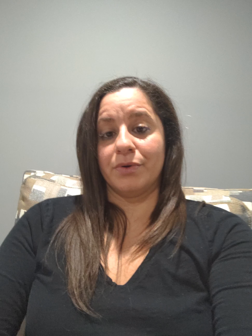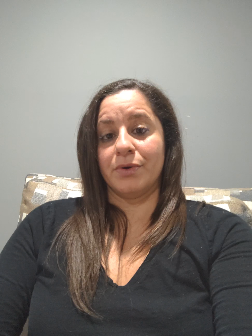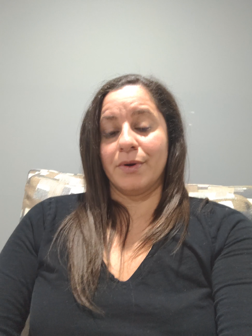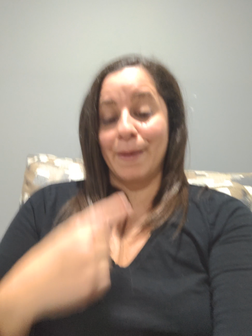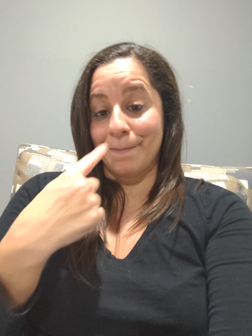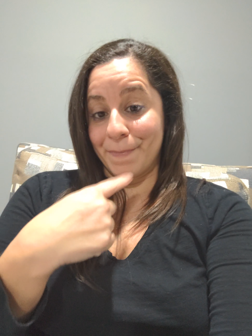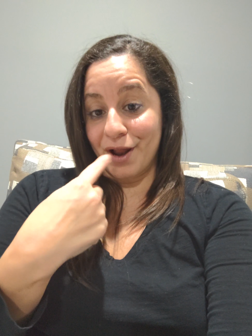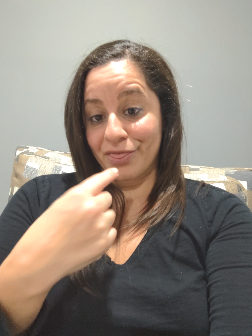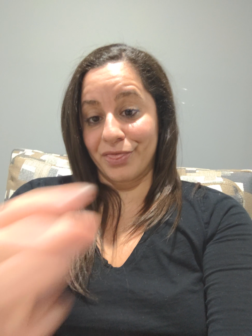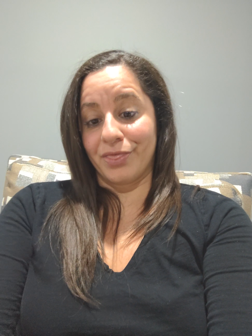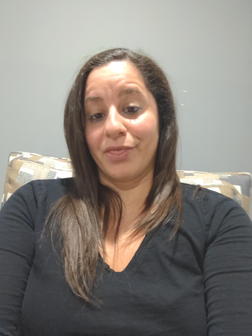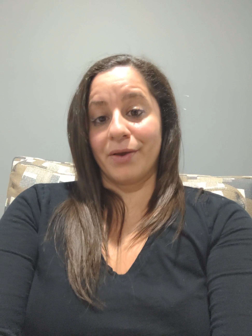mouth